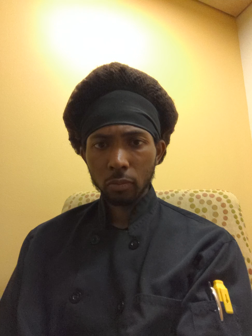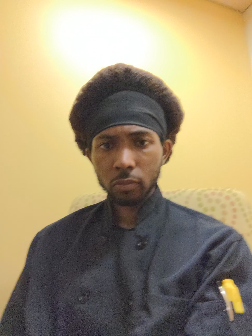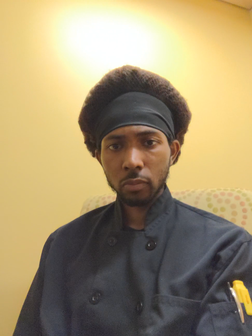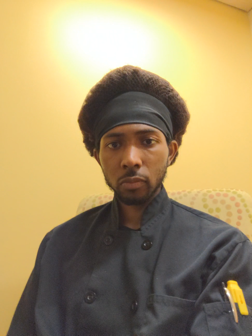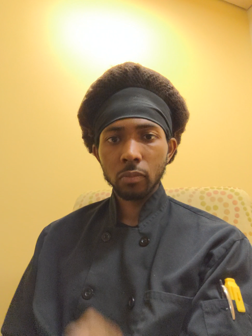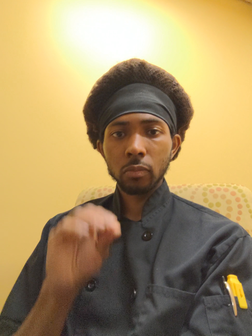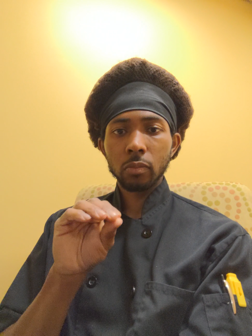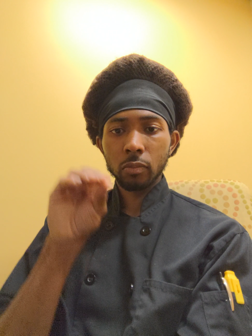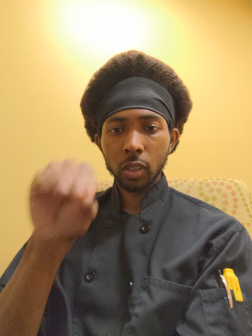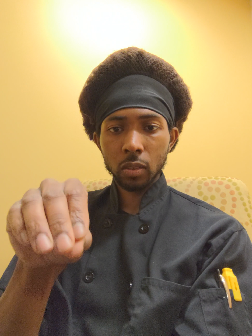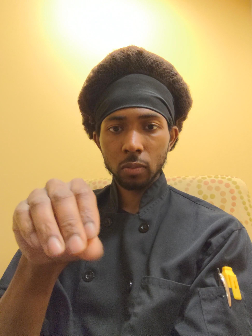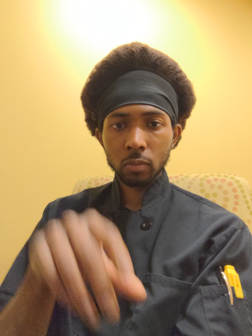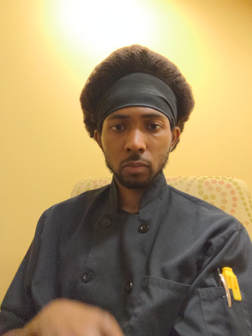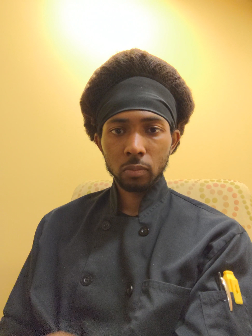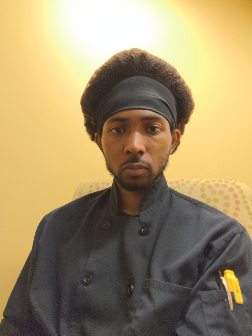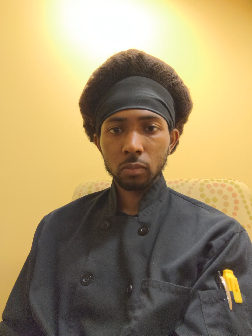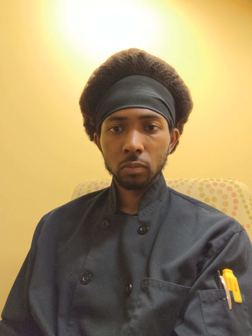put